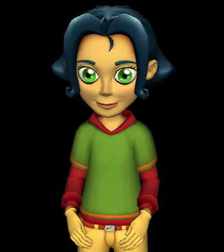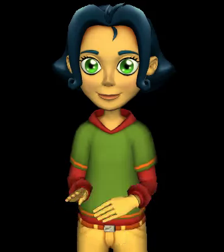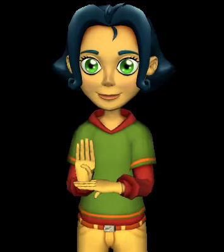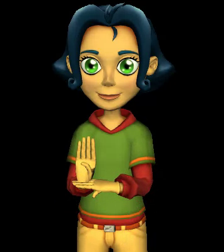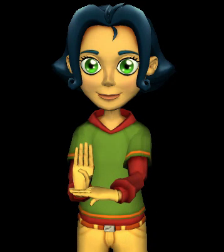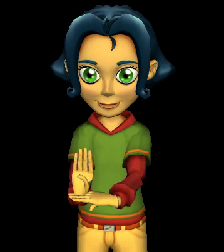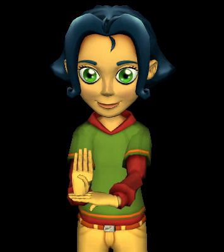يظهر